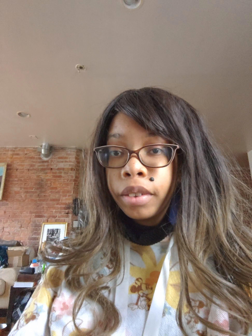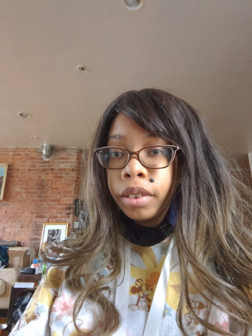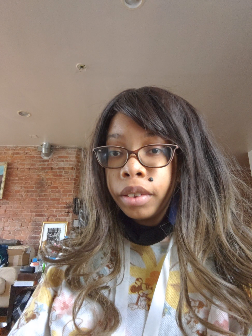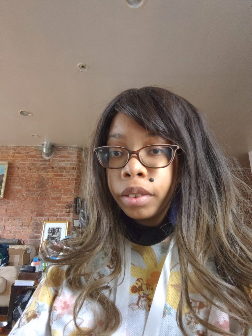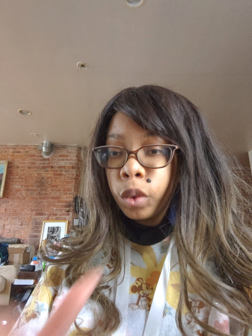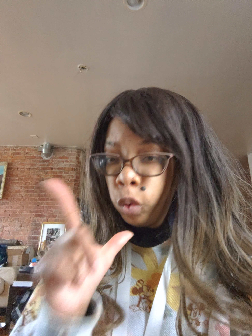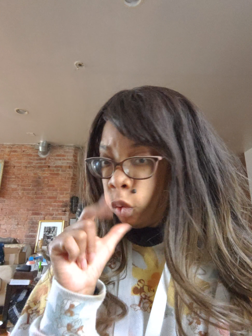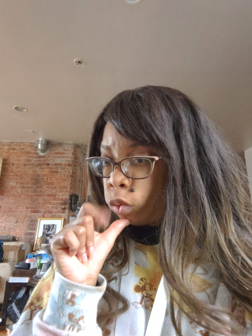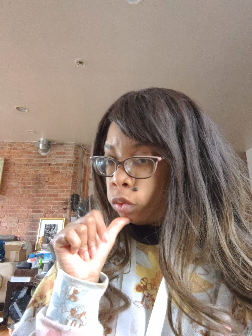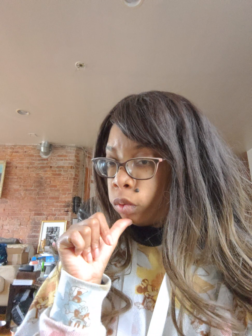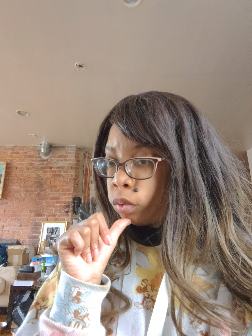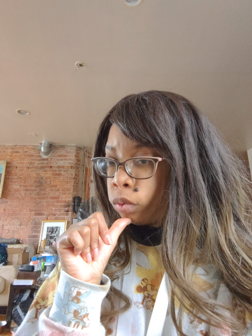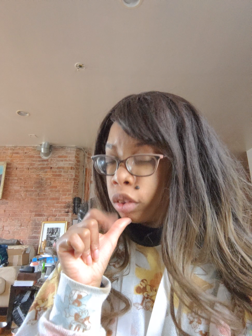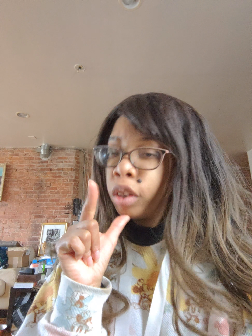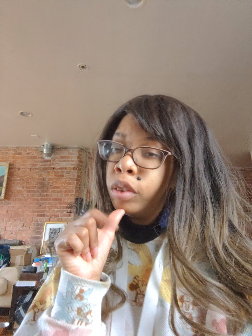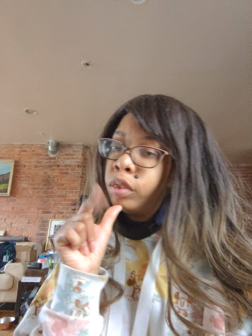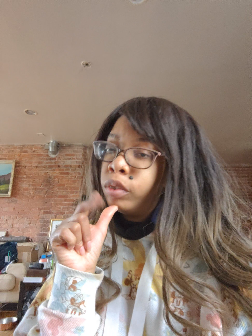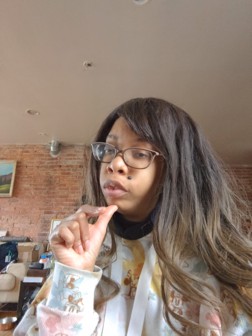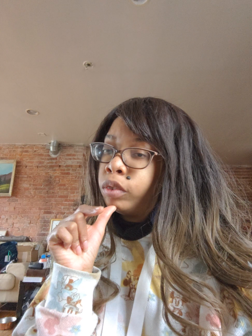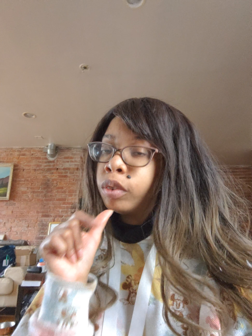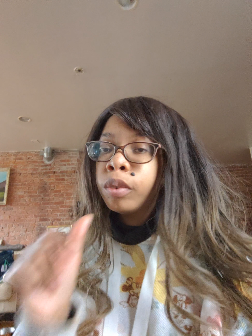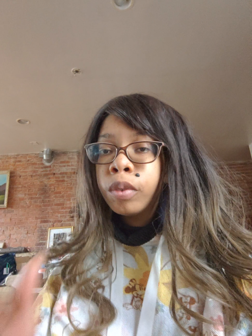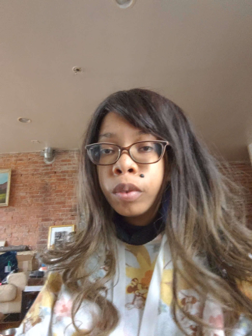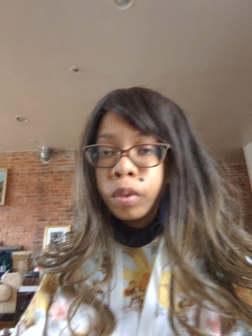who